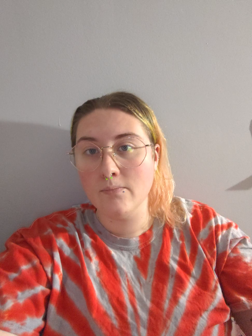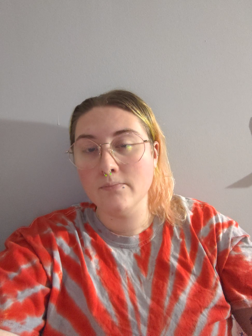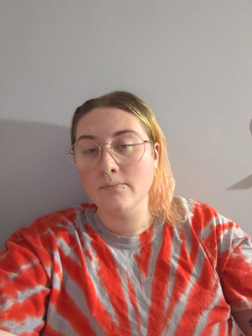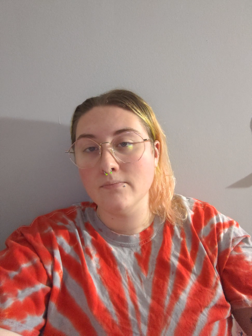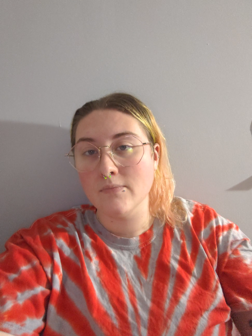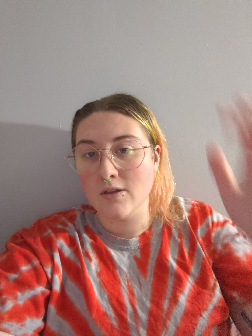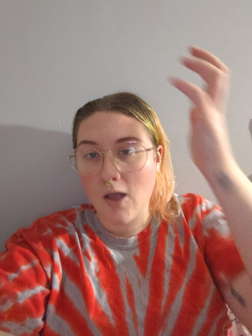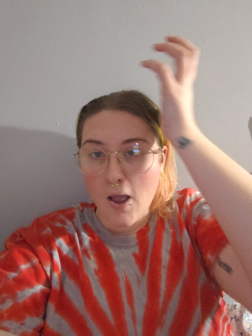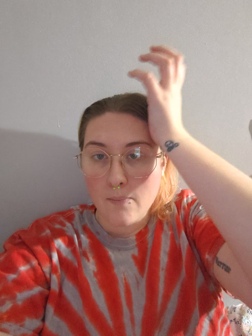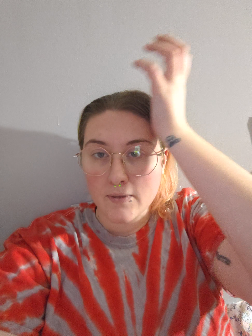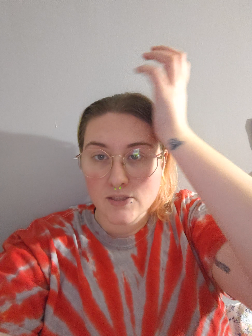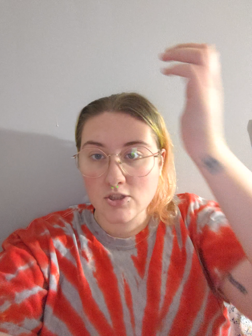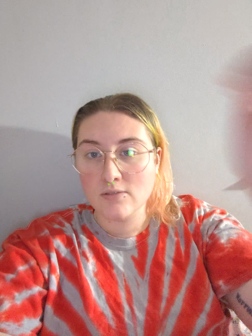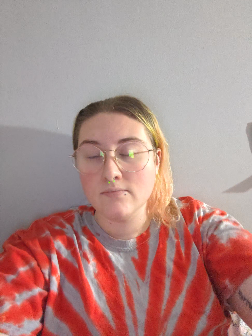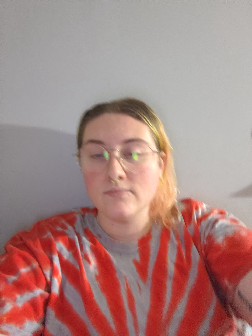garbage